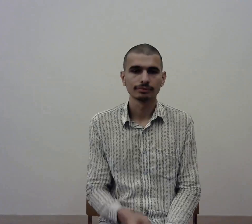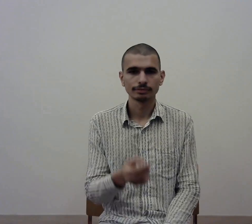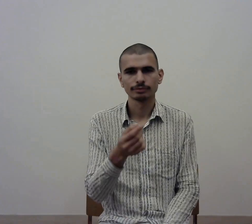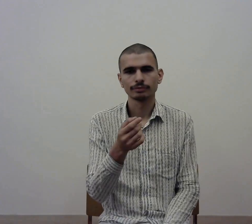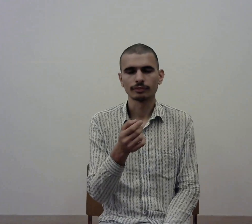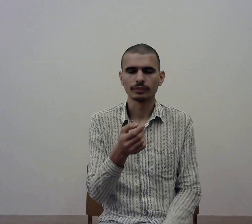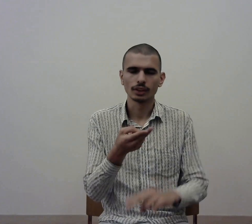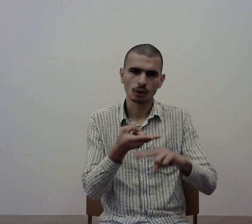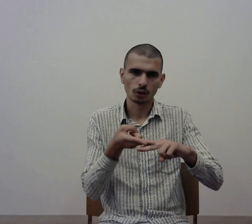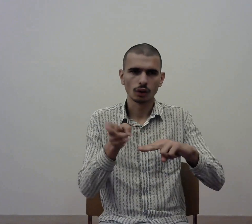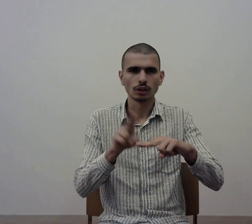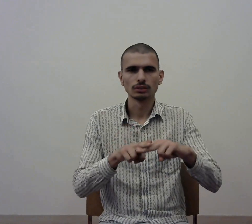bu